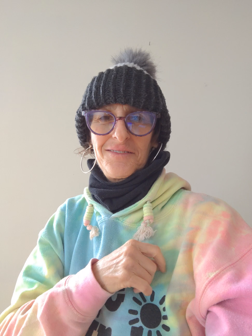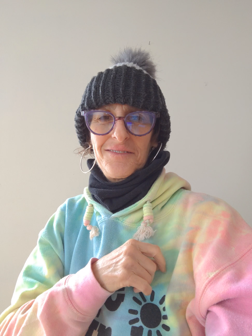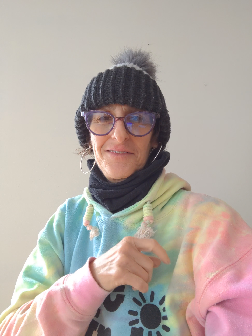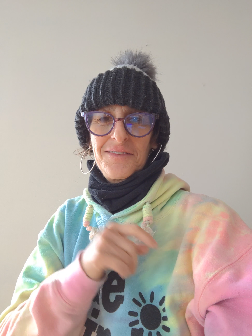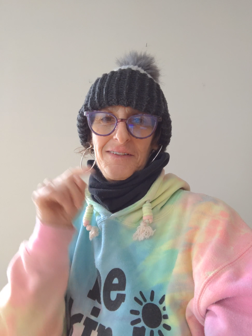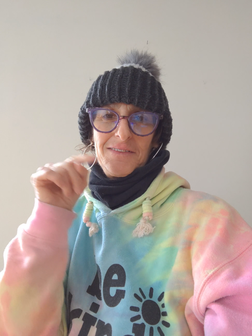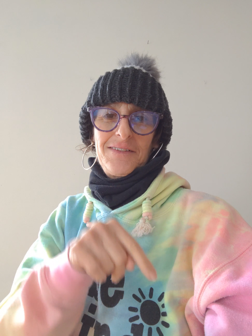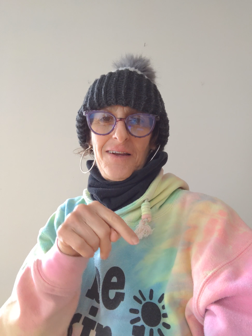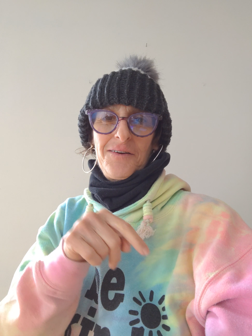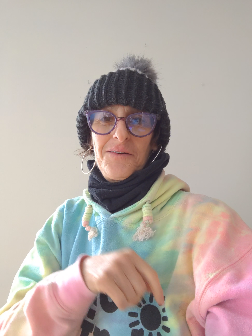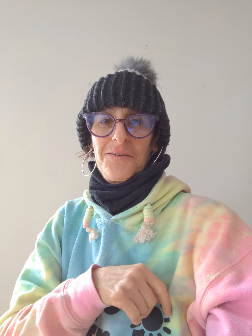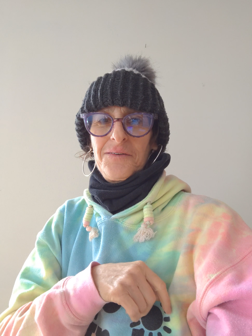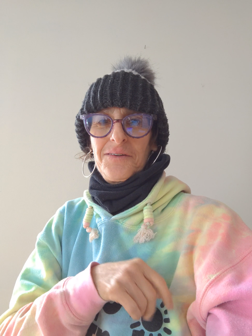down